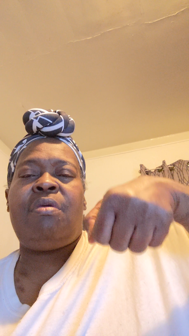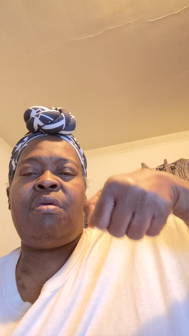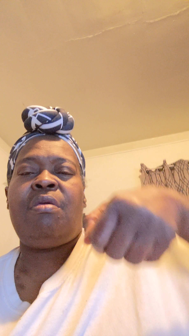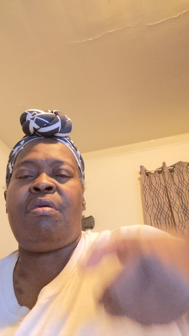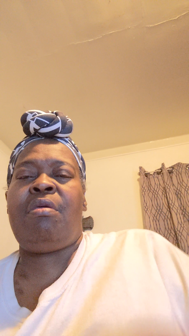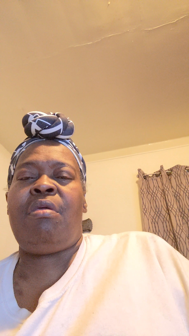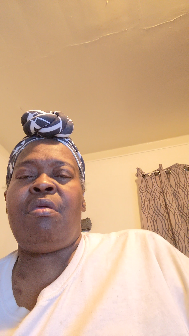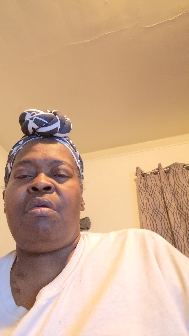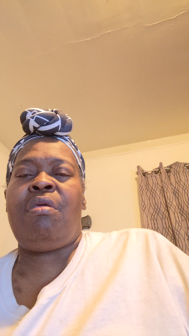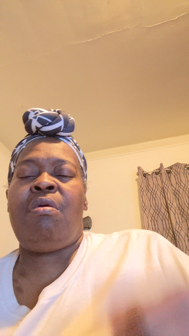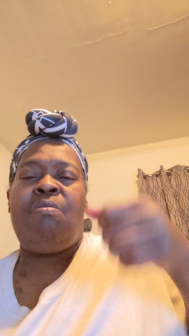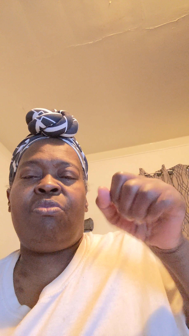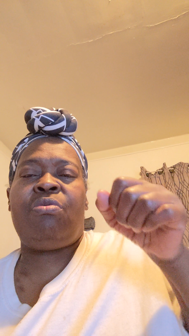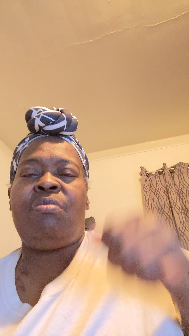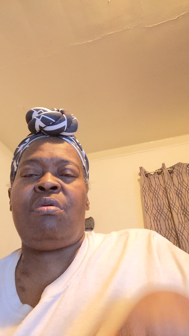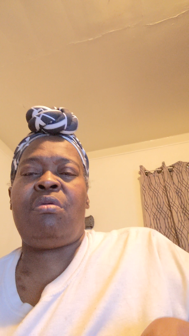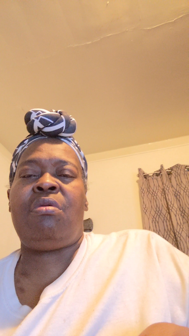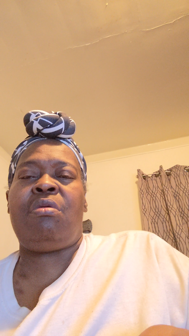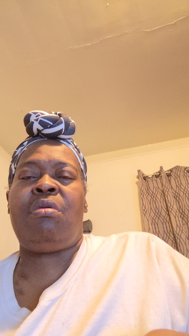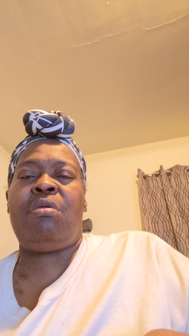motorcycle